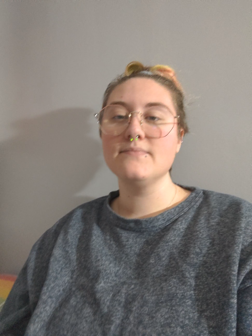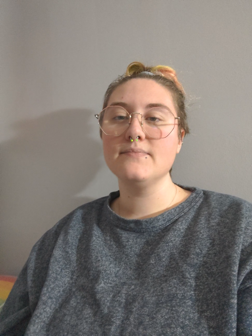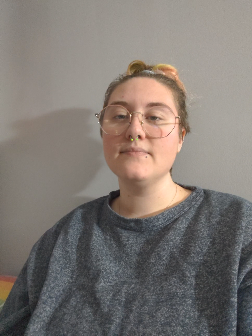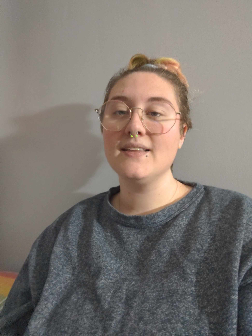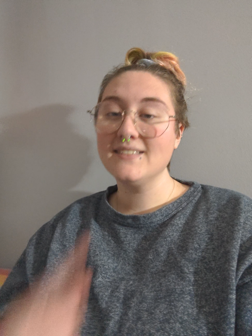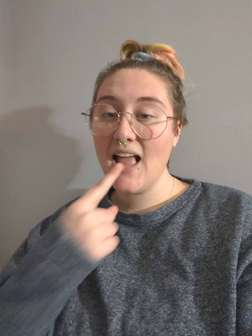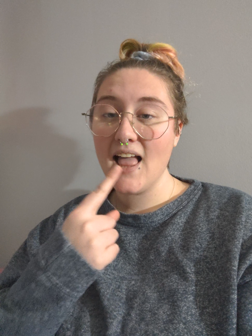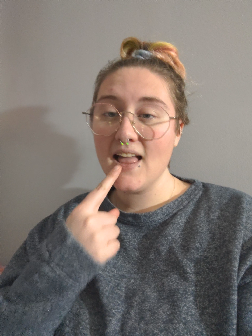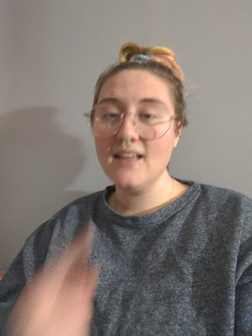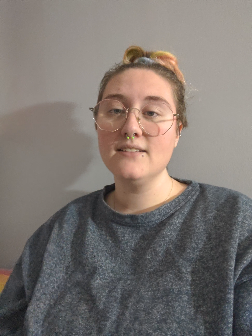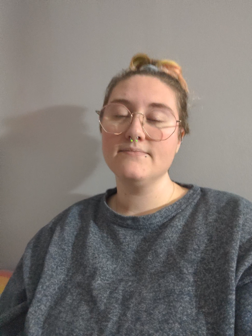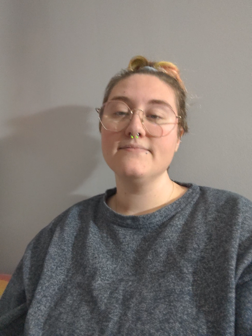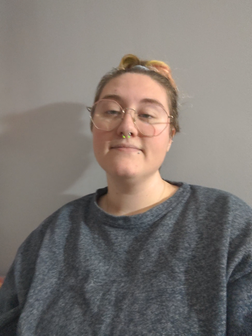tongue